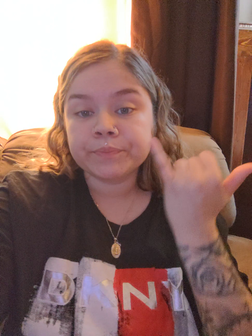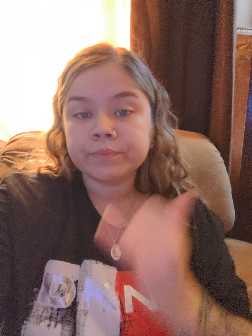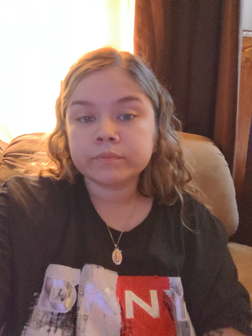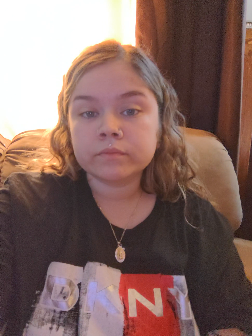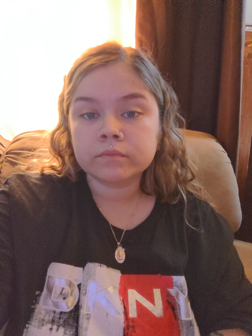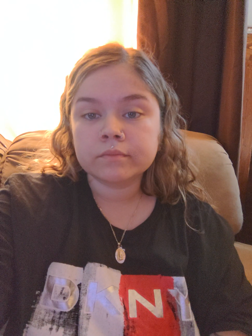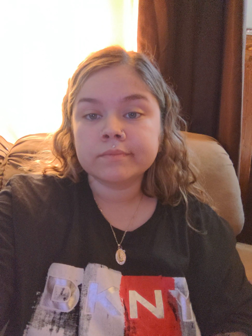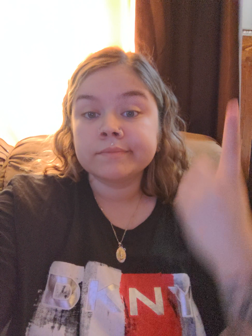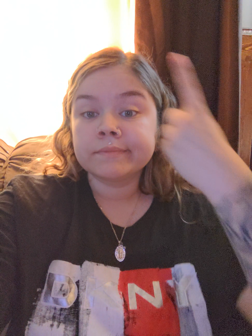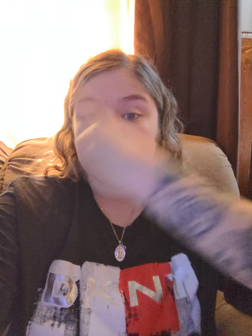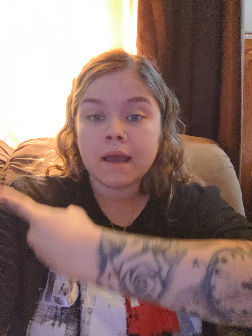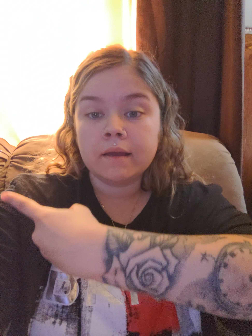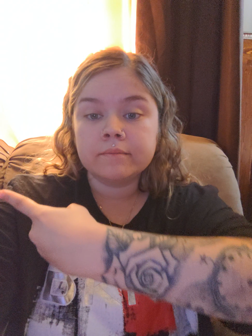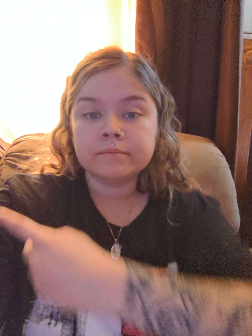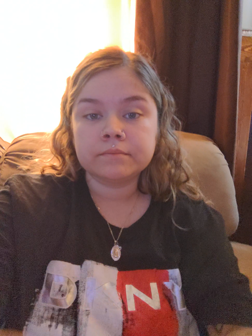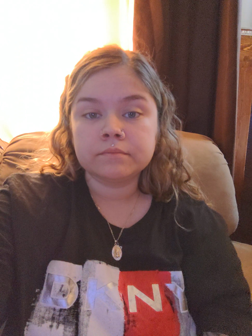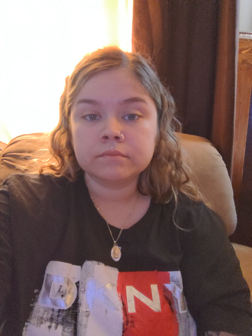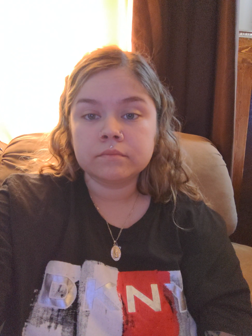day